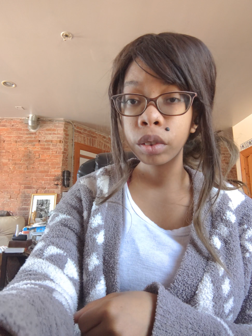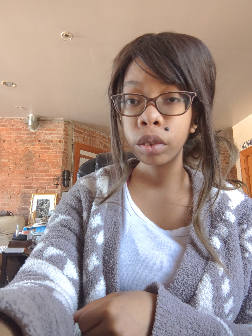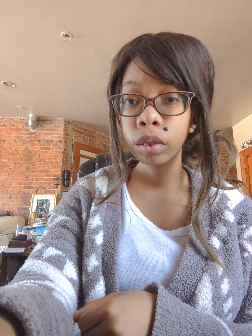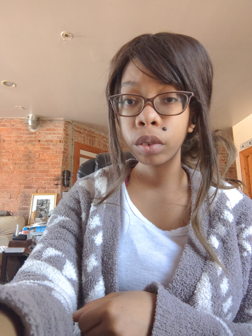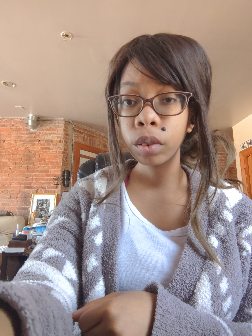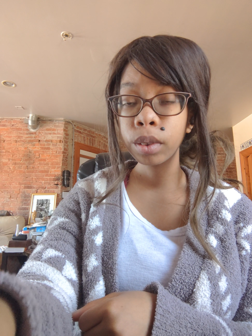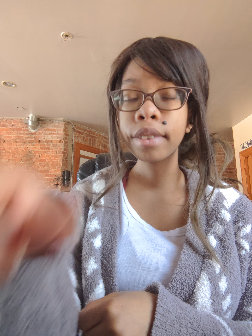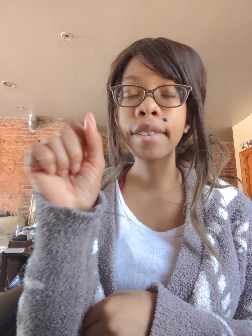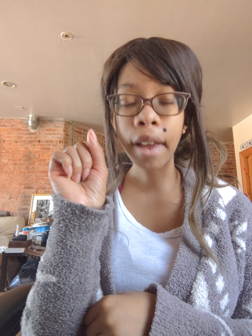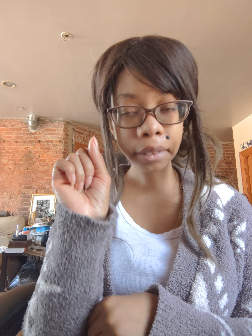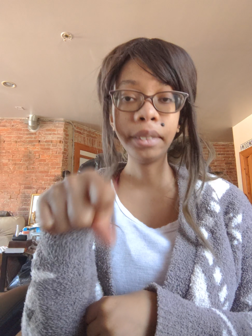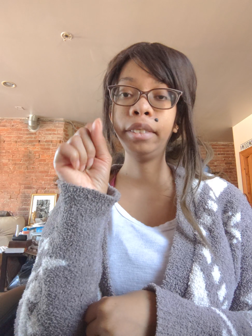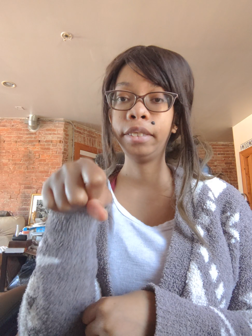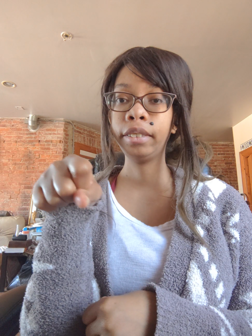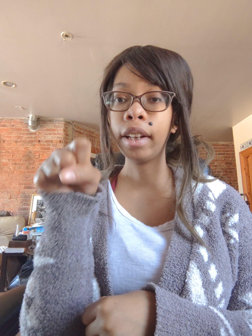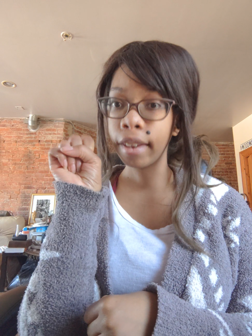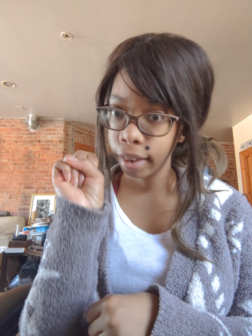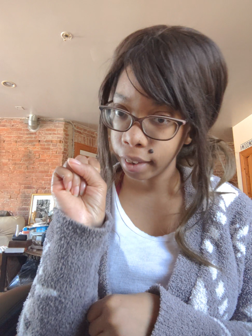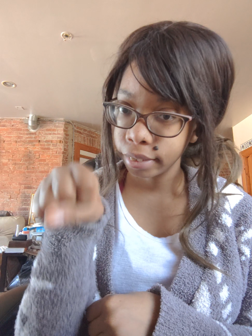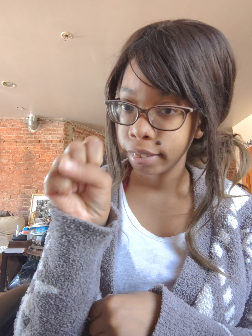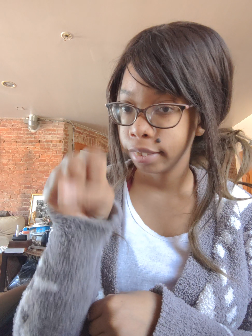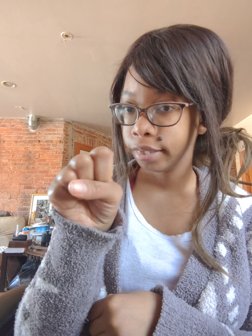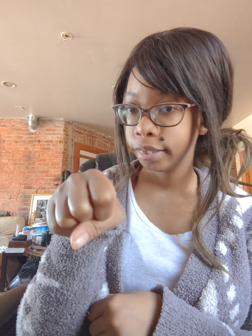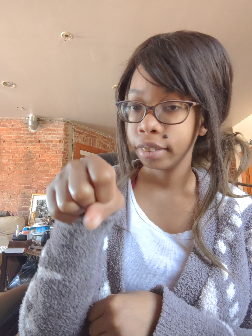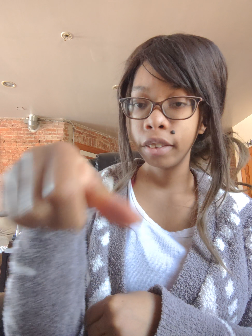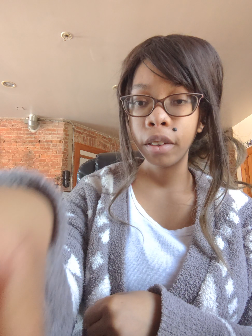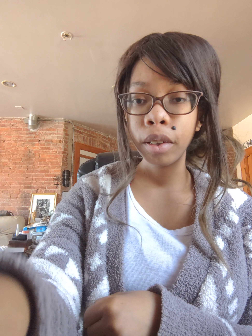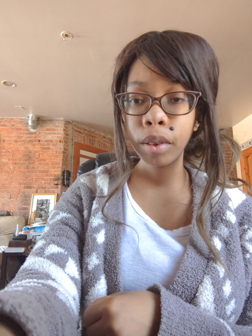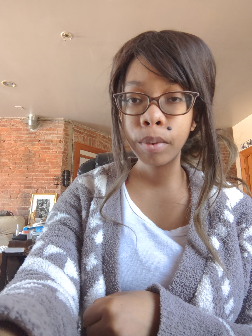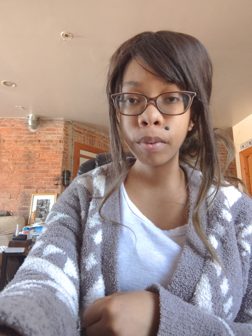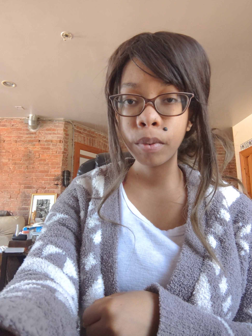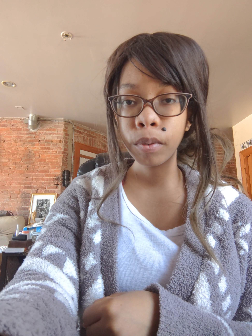yes